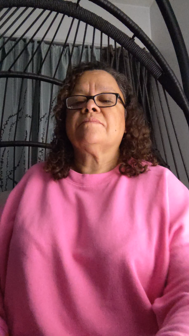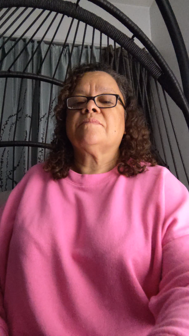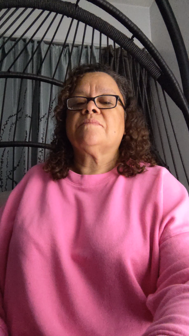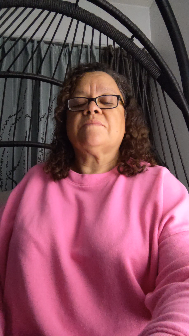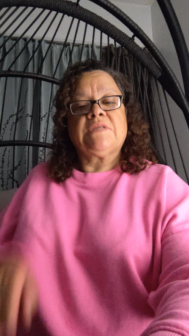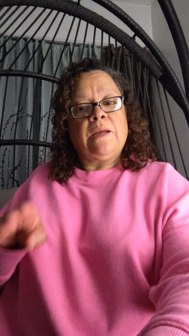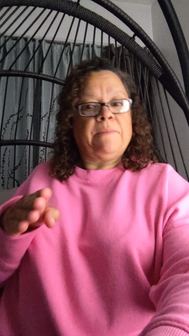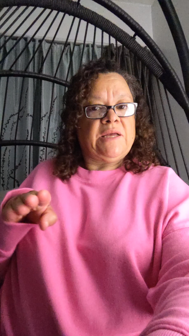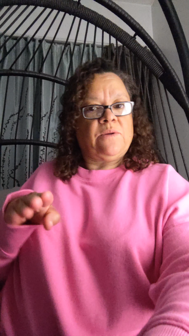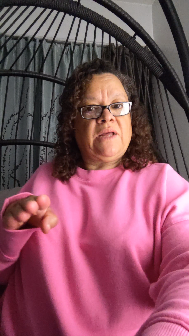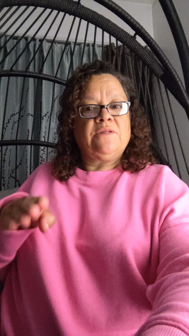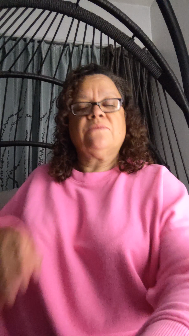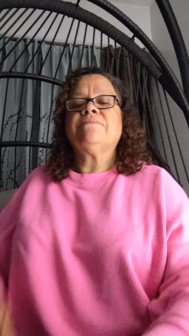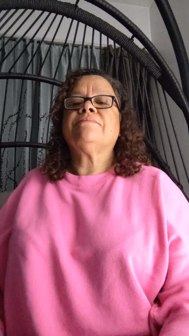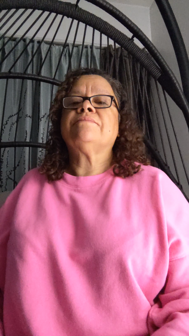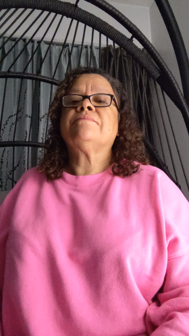penguin